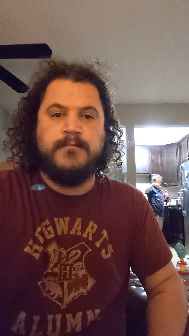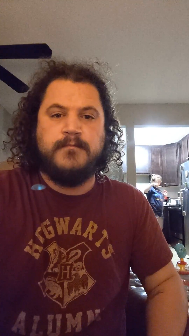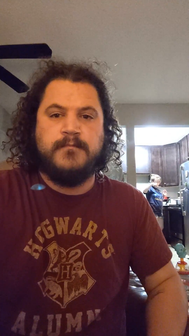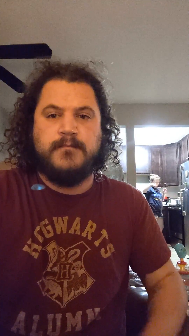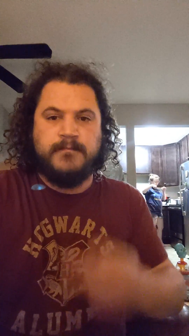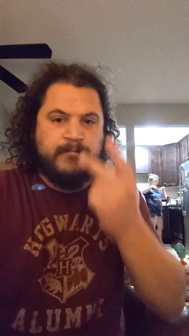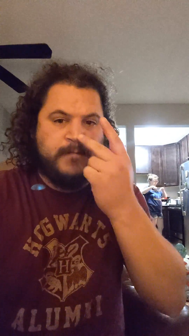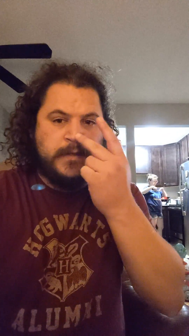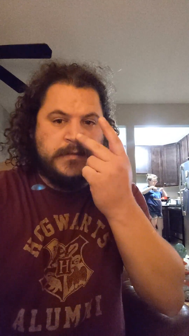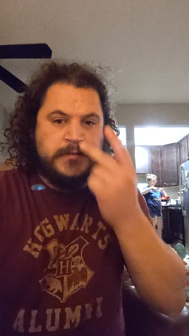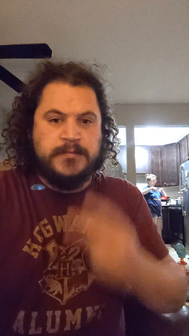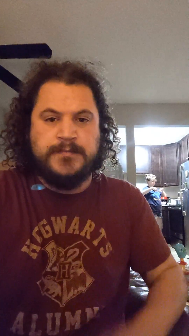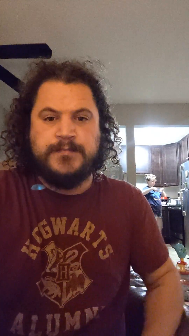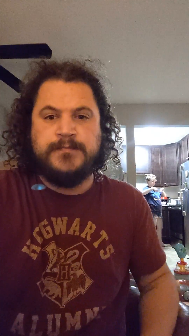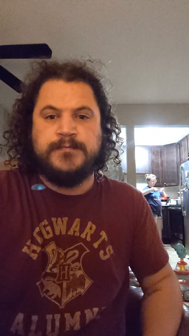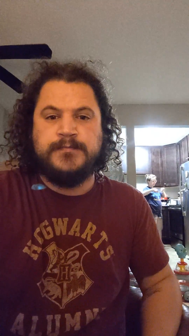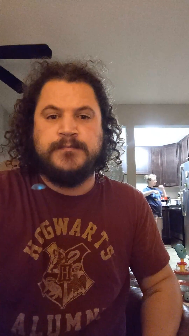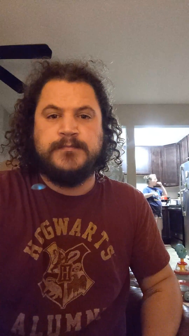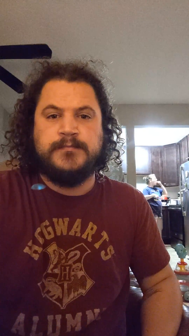penis